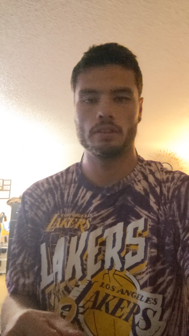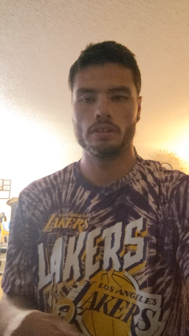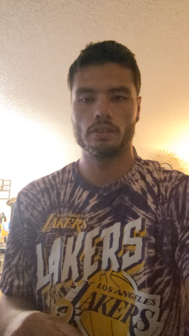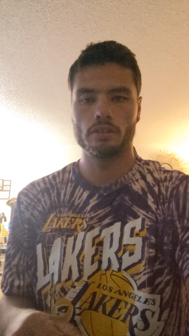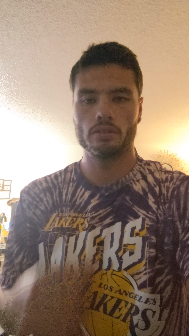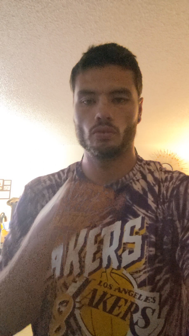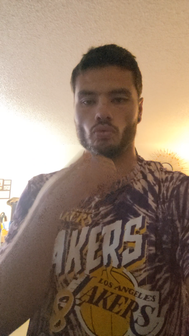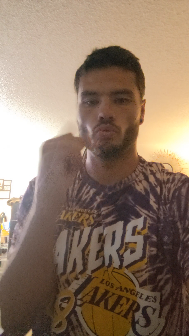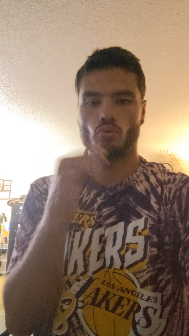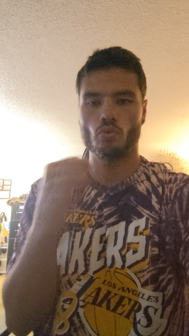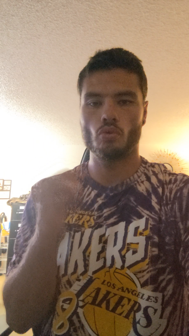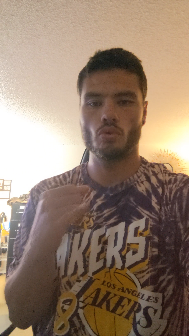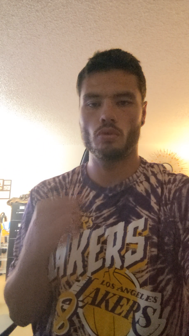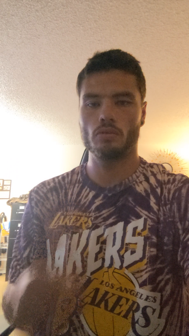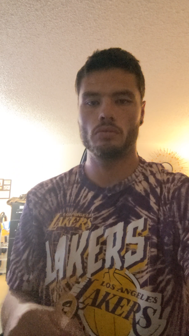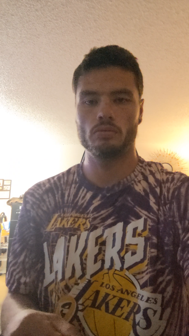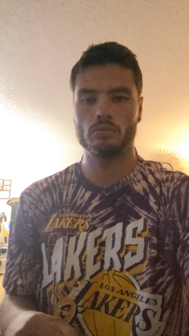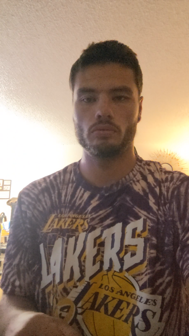draw